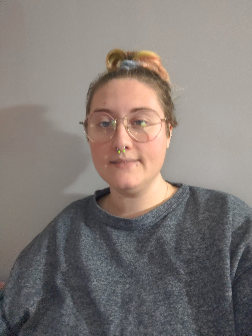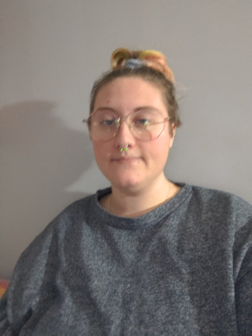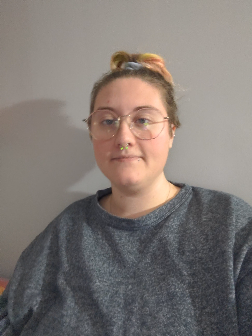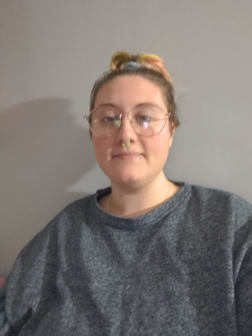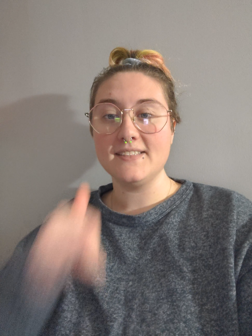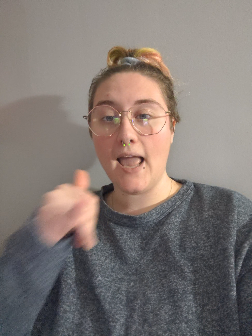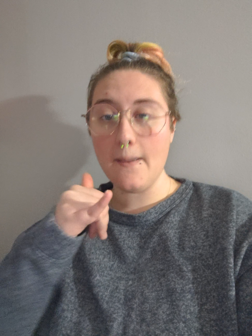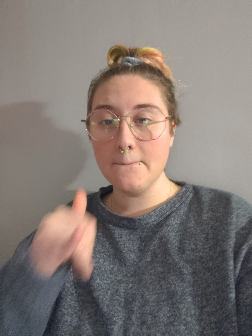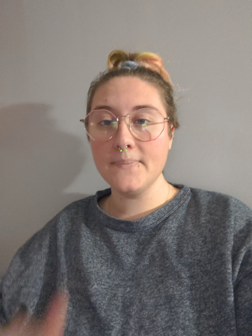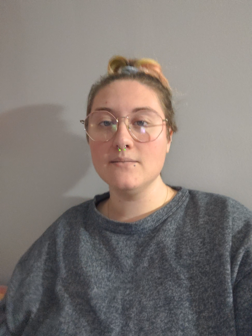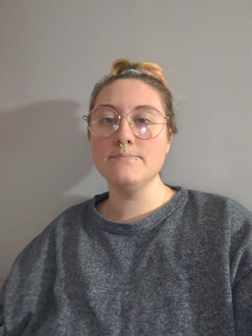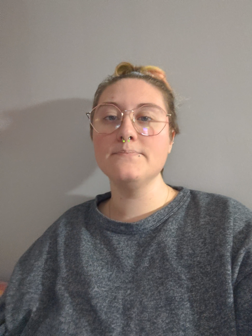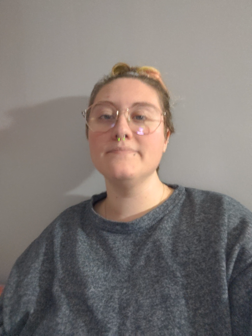same